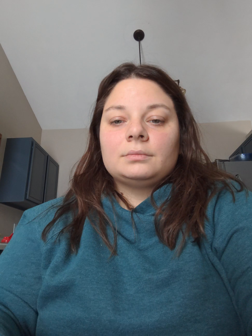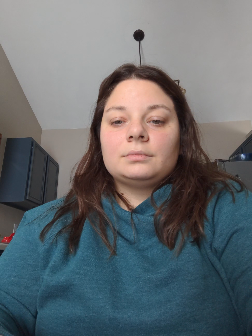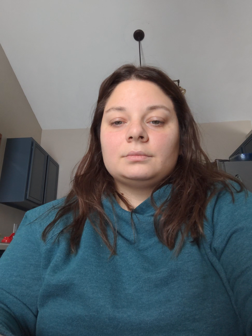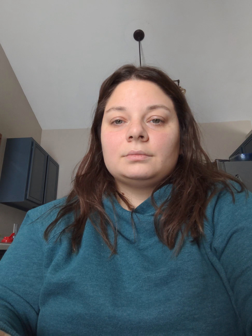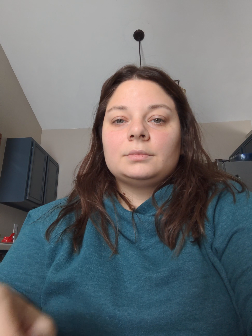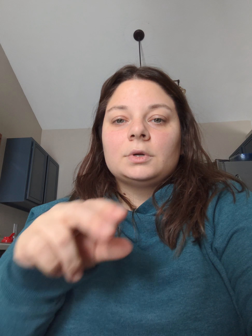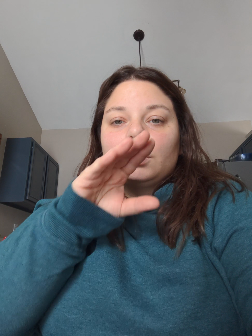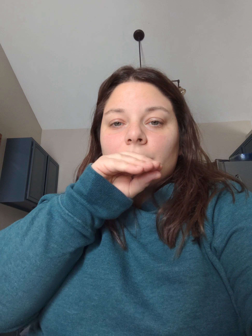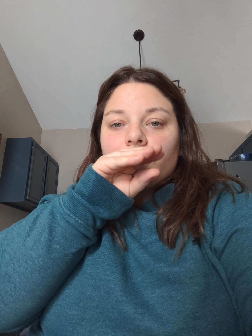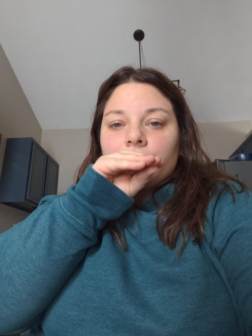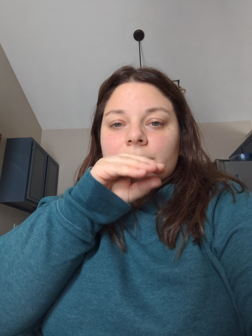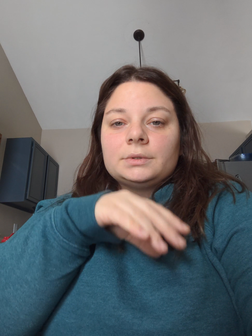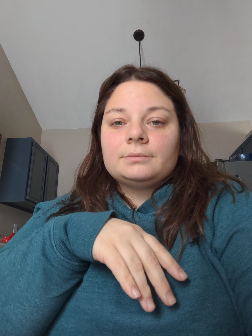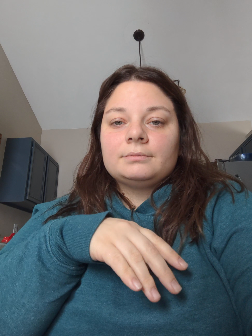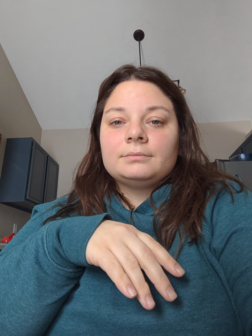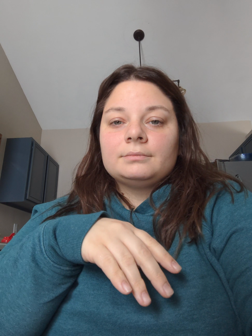goose